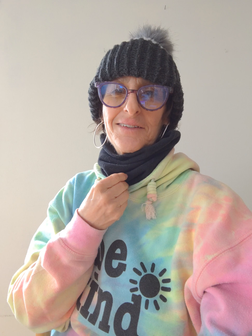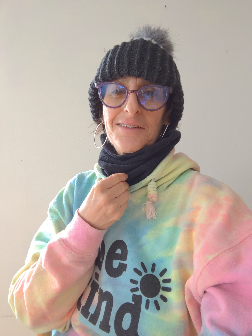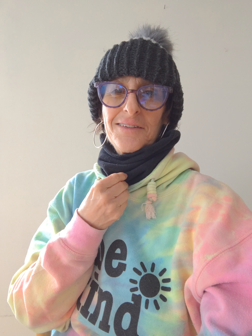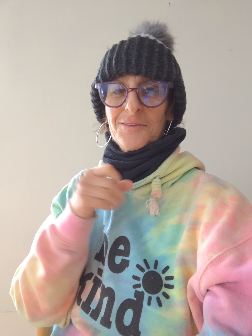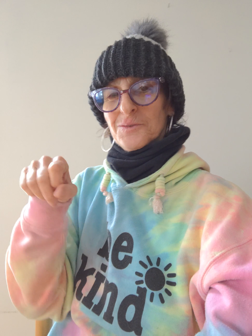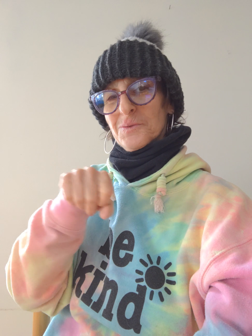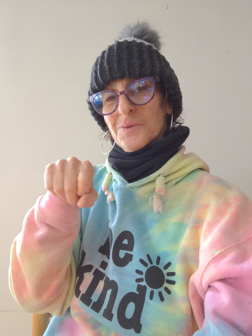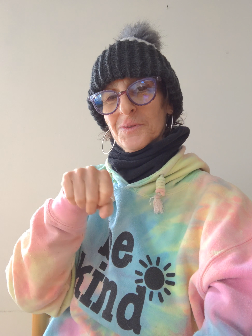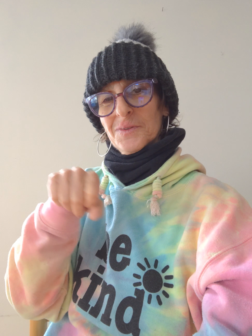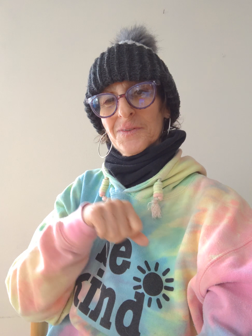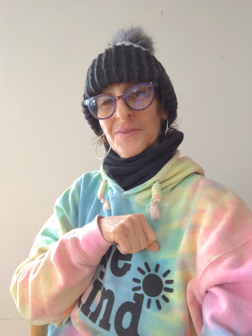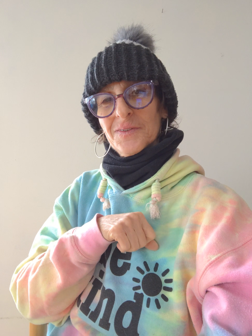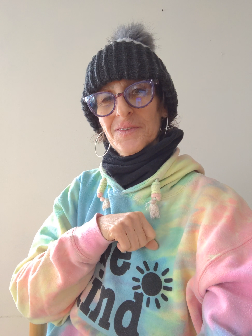shoe